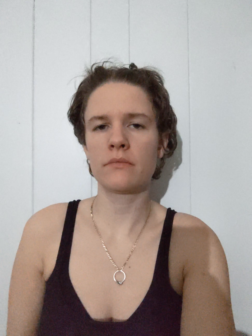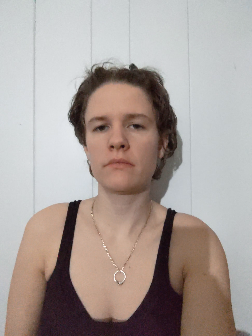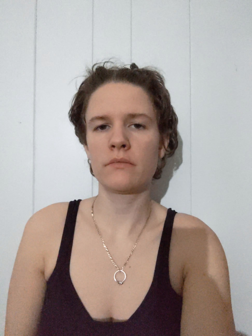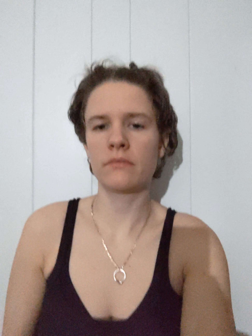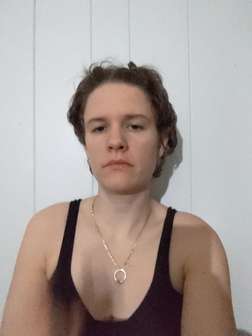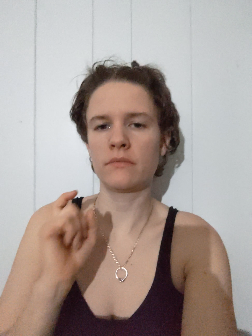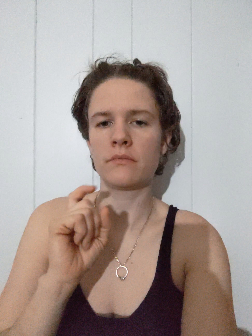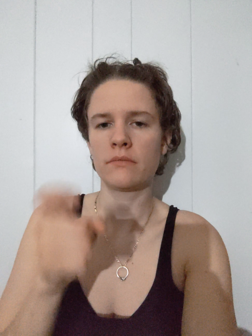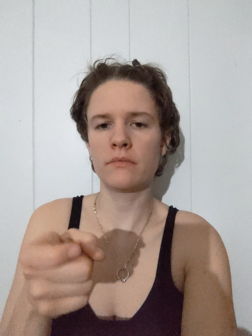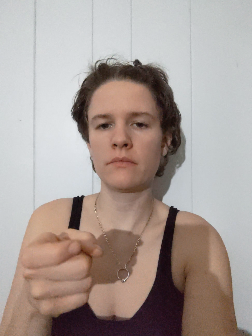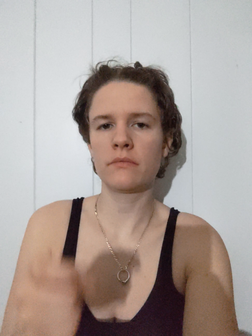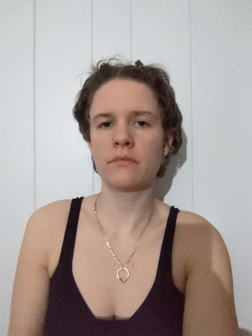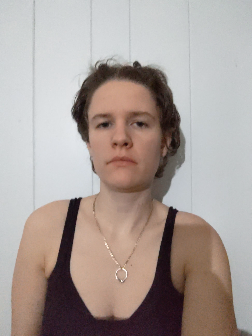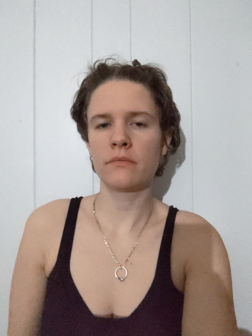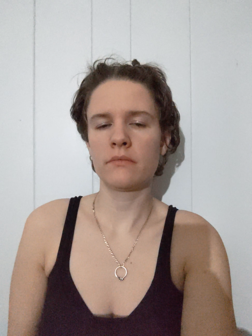give